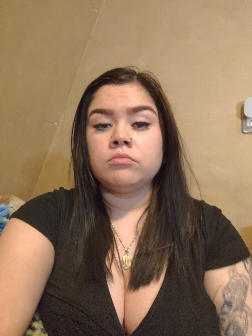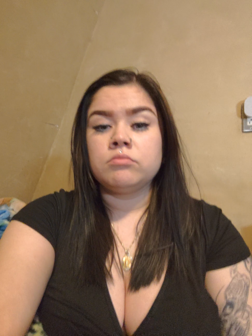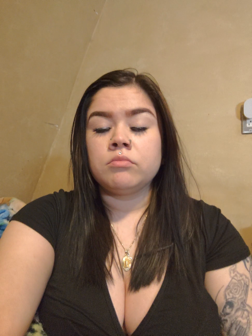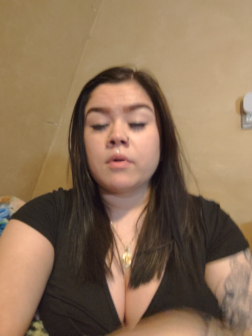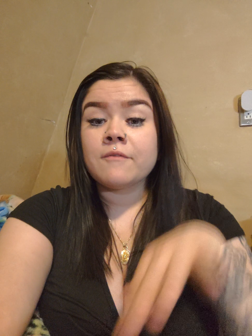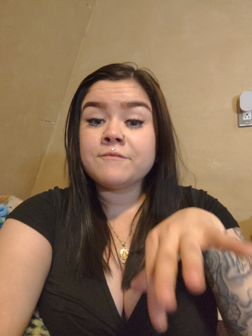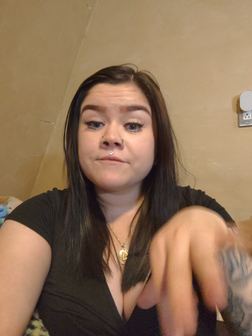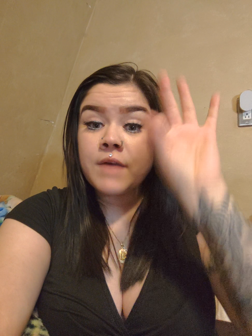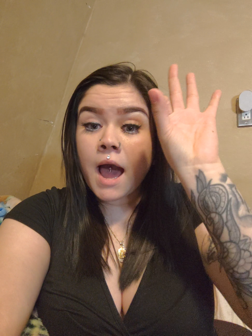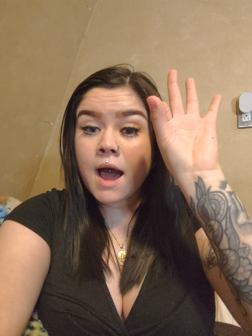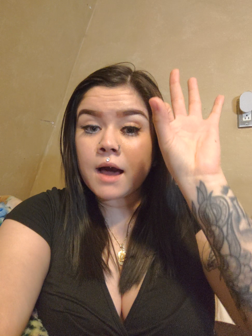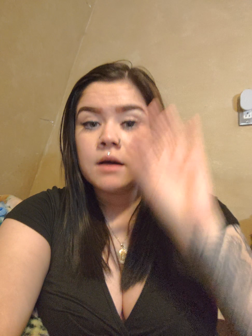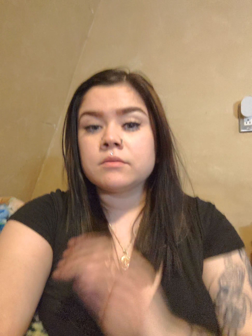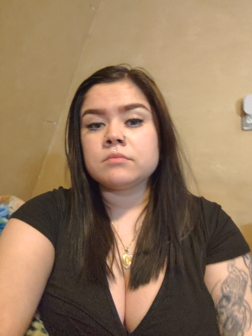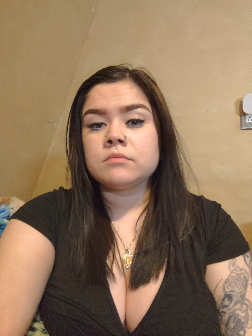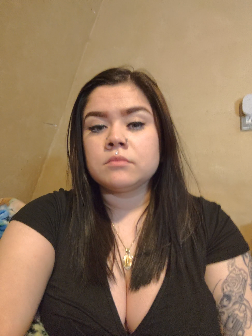find